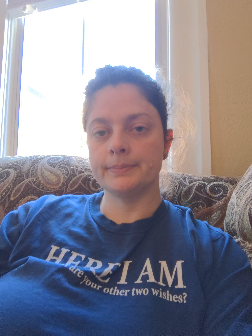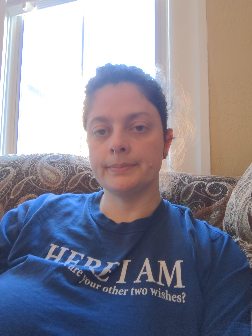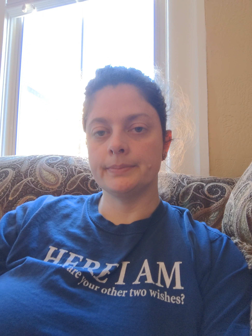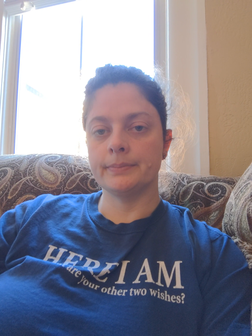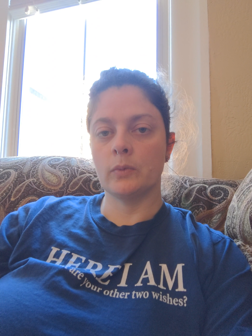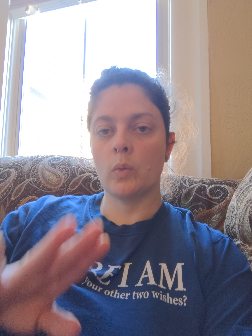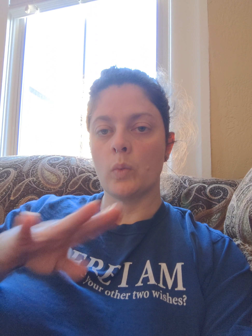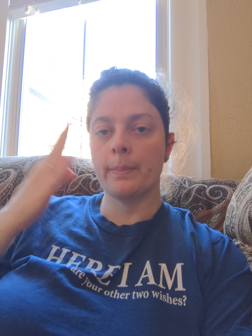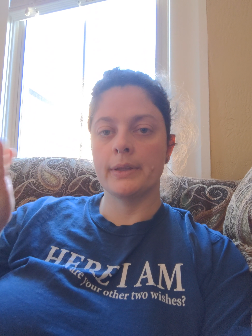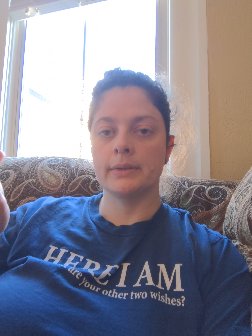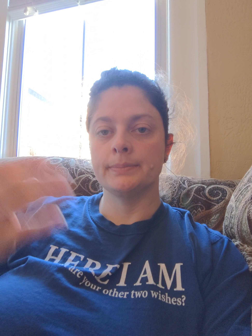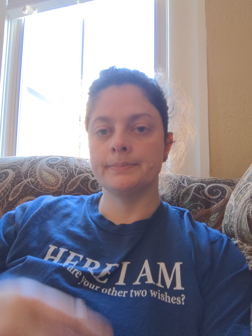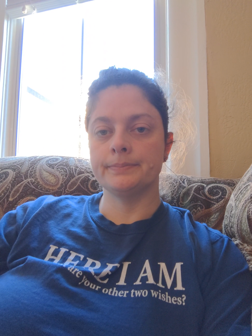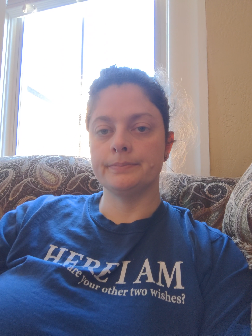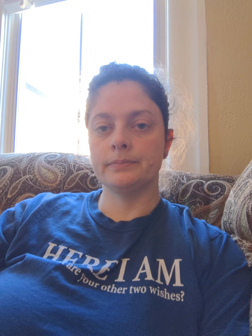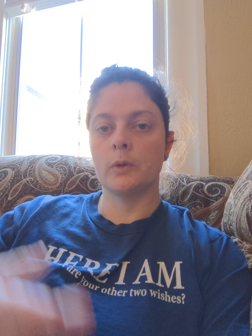open